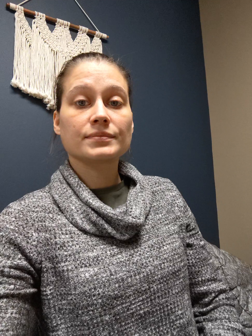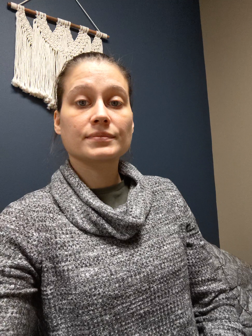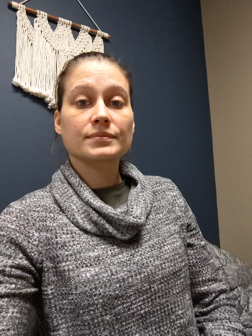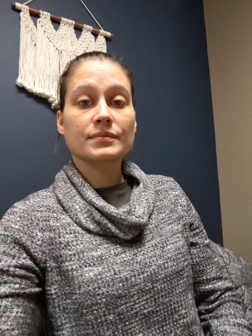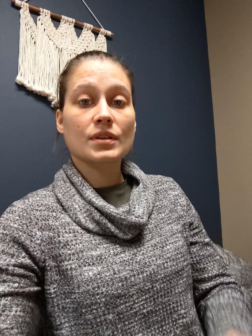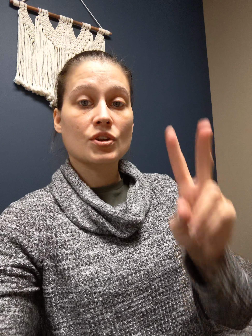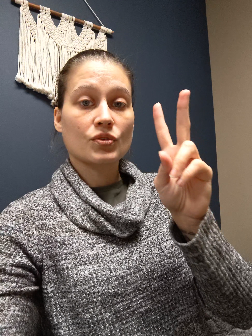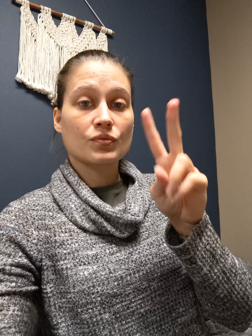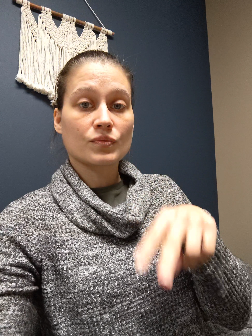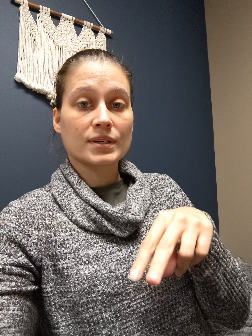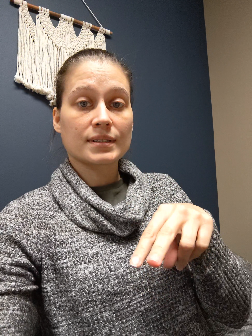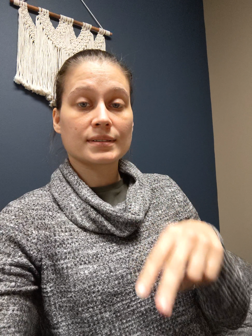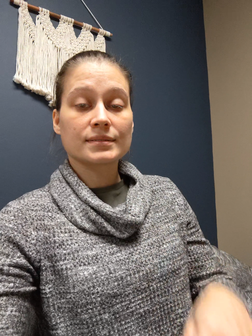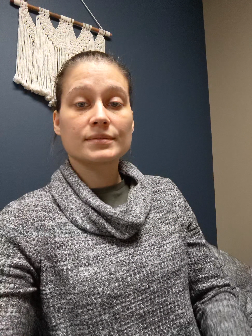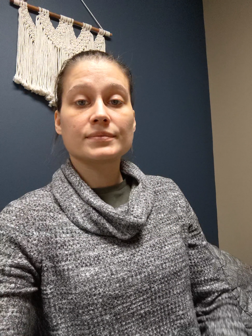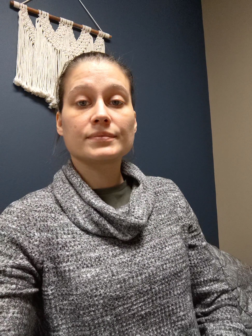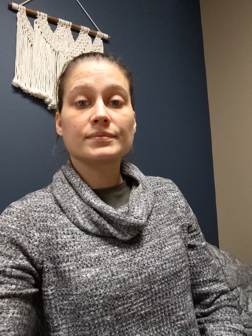read